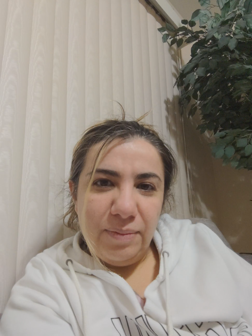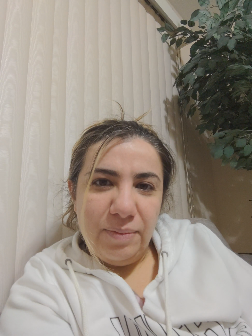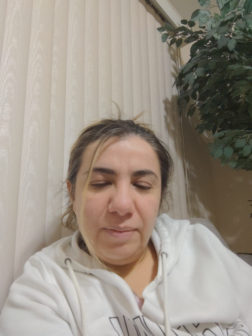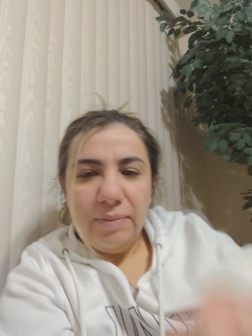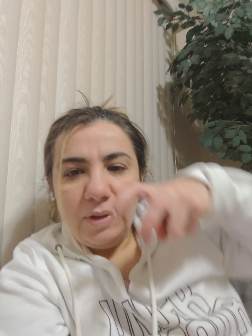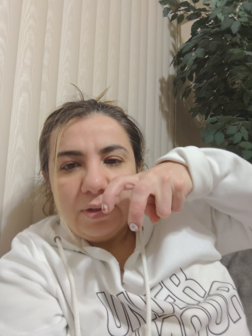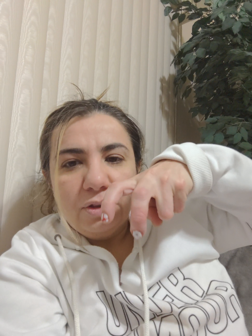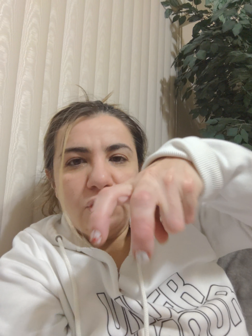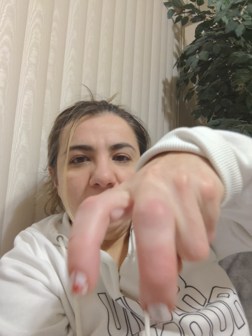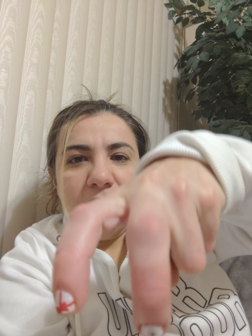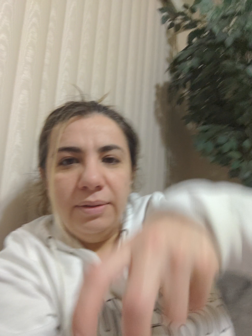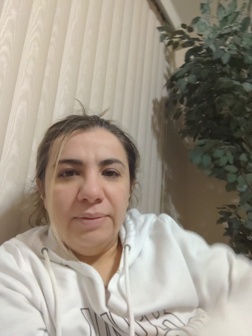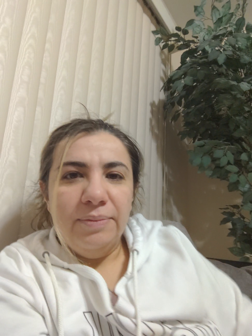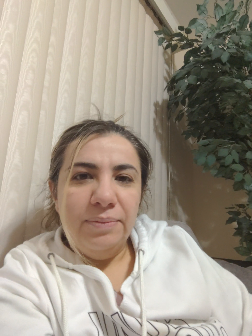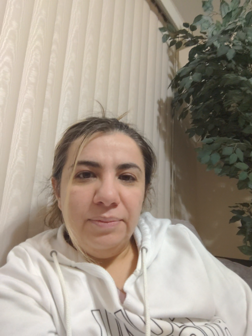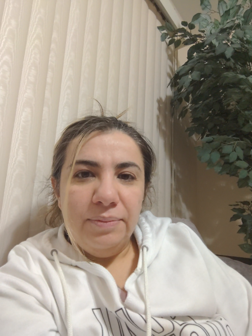ride